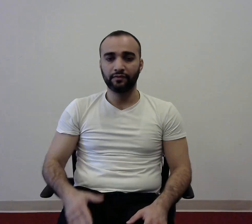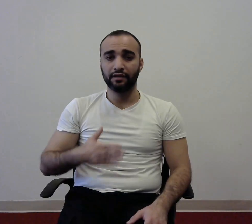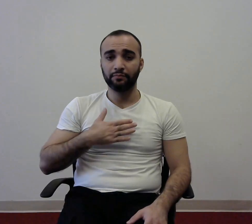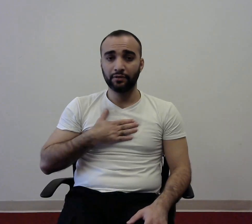mən